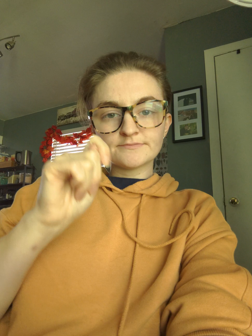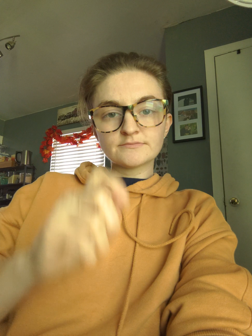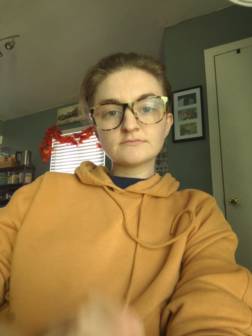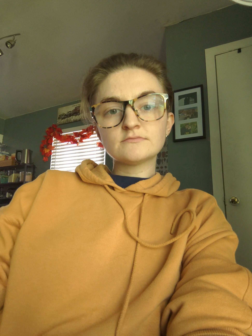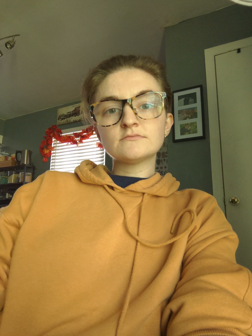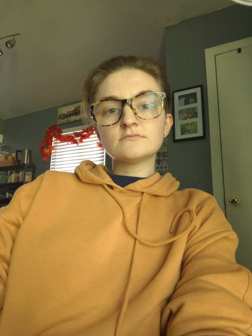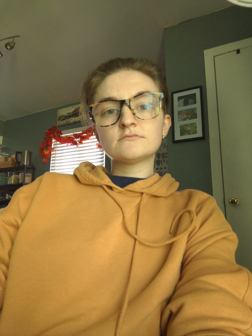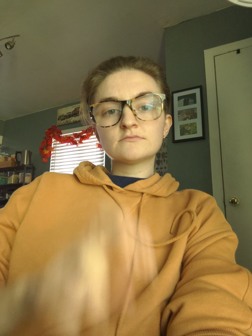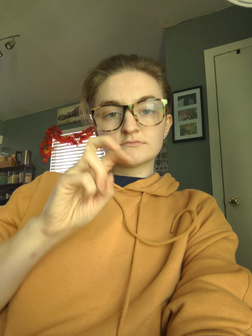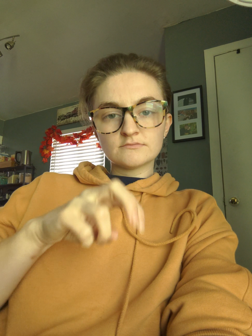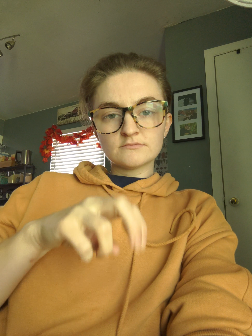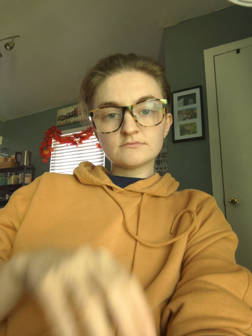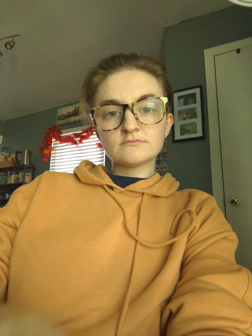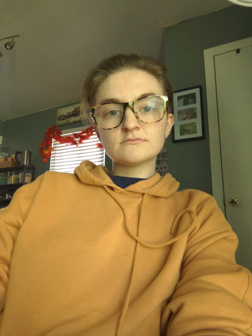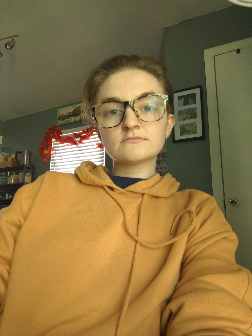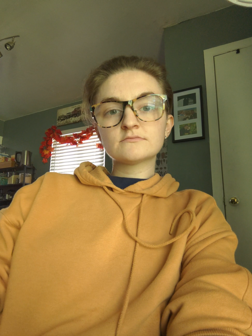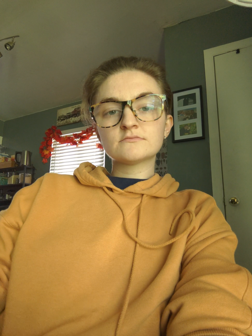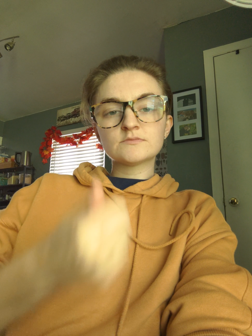potato